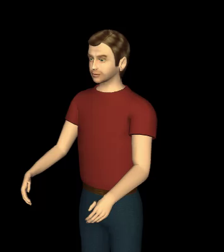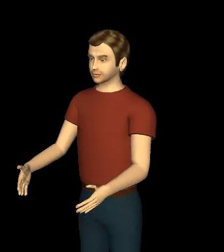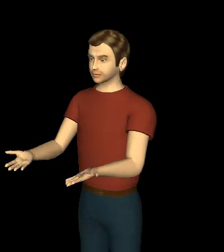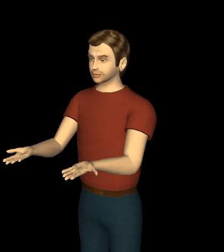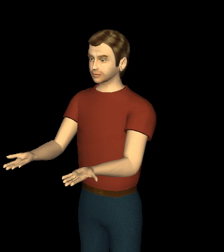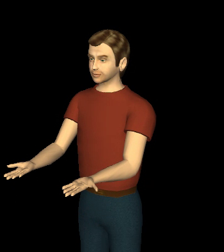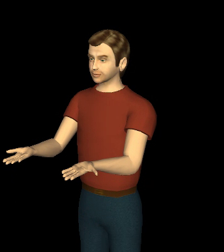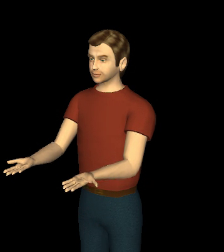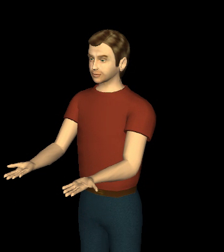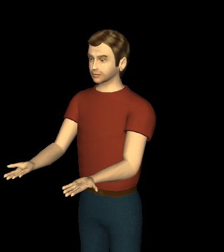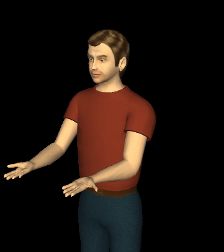الآن